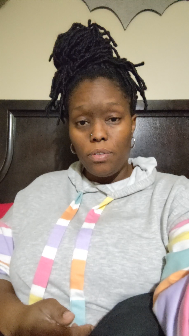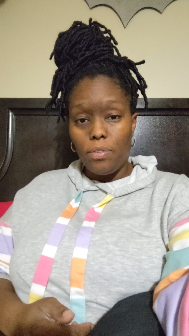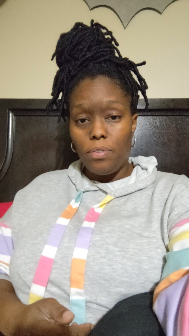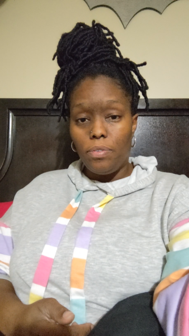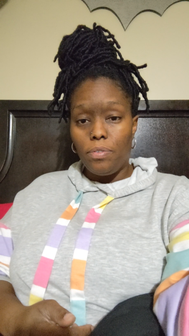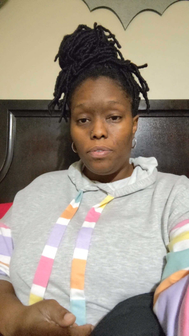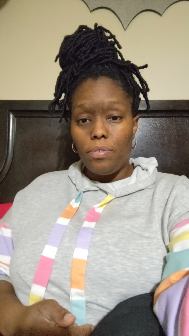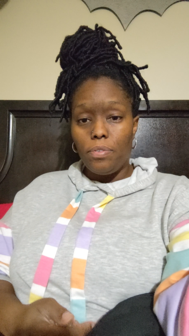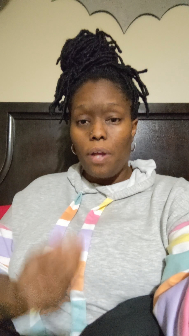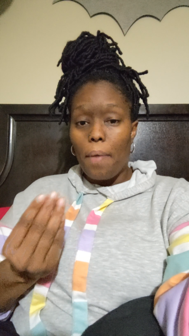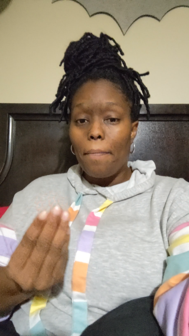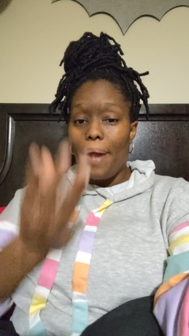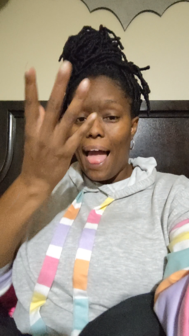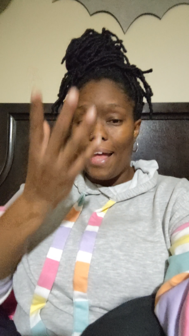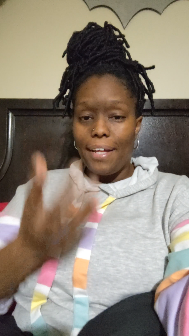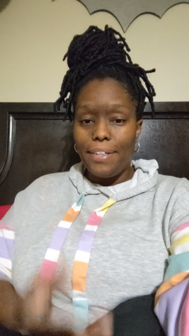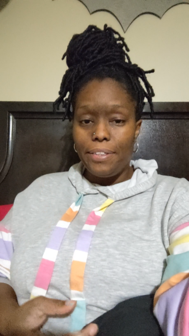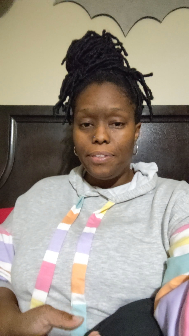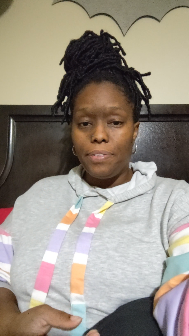plants